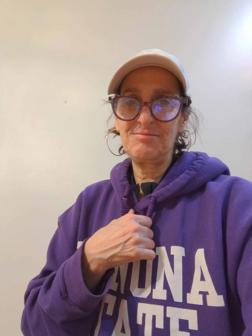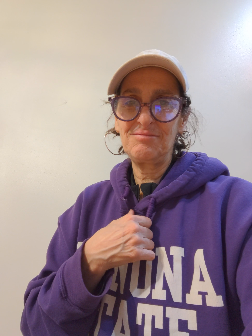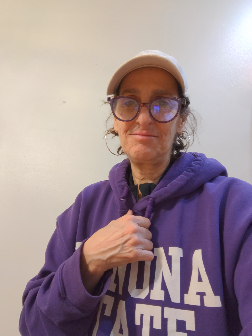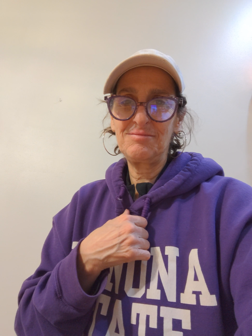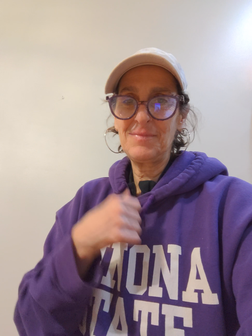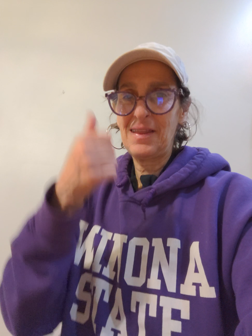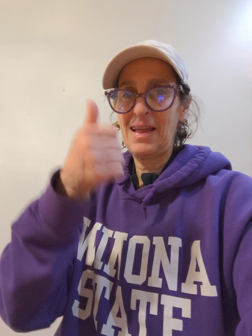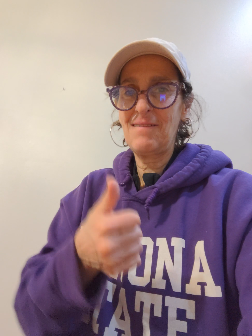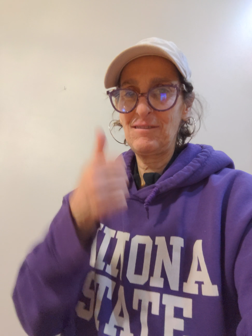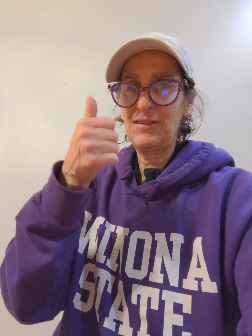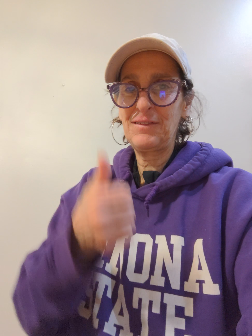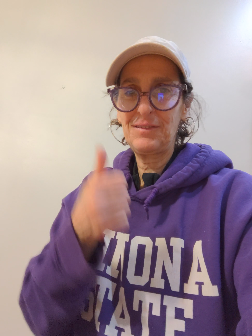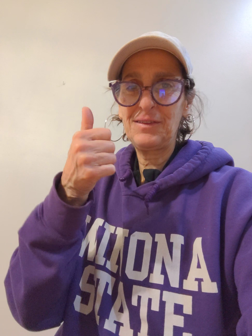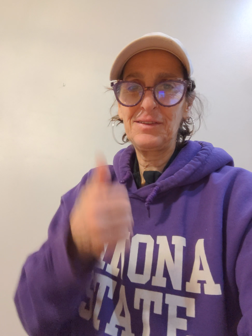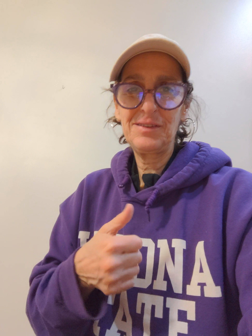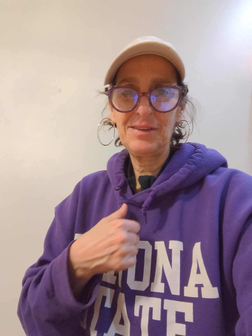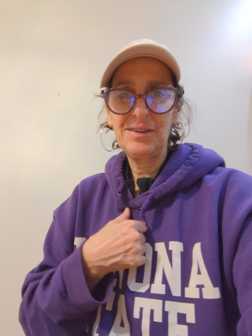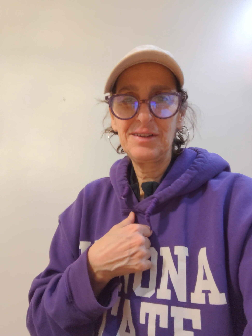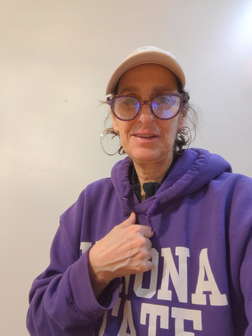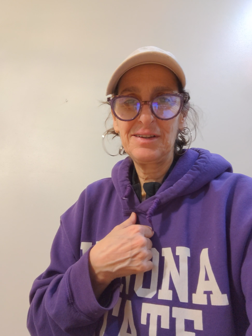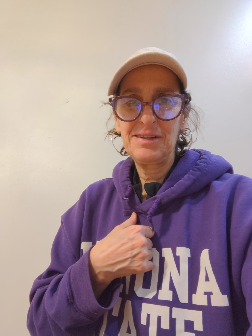every